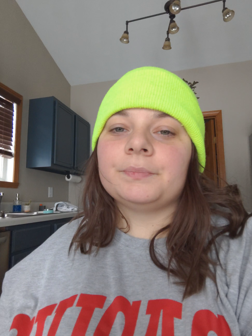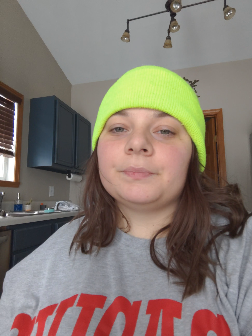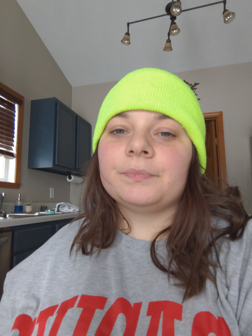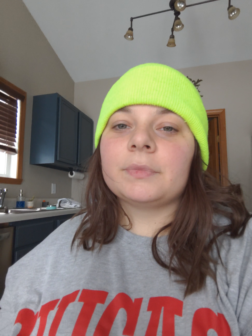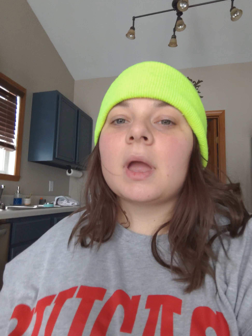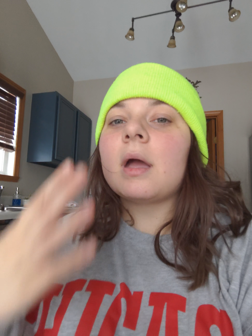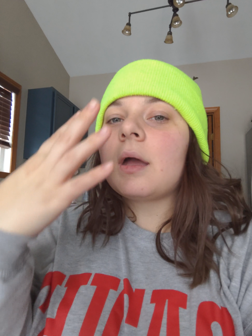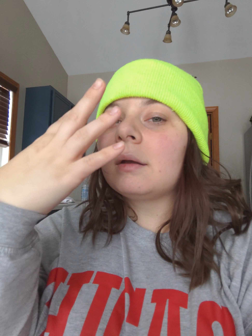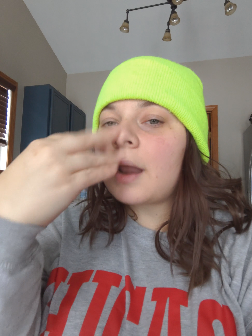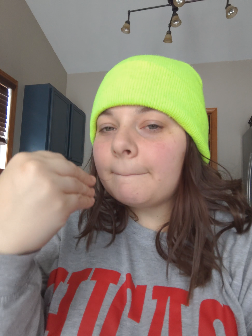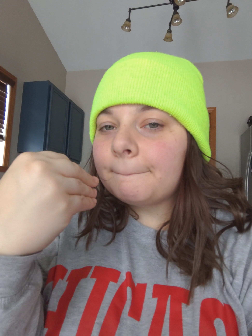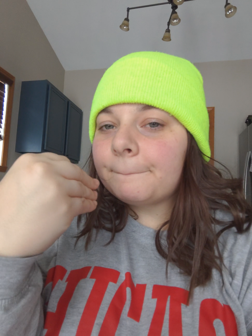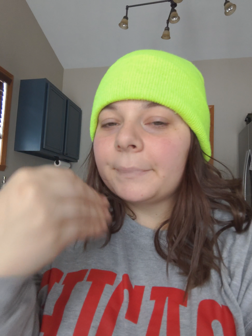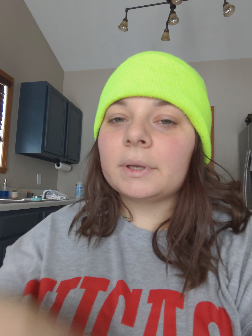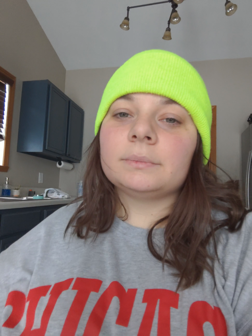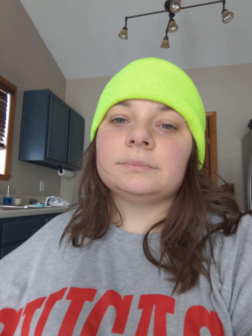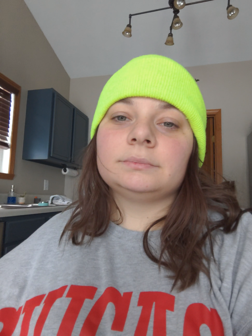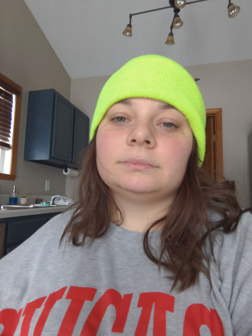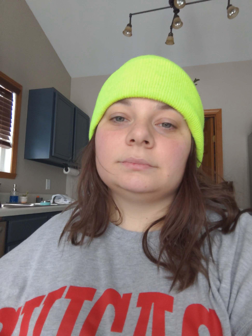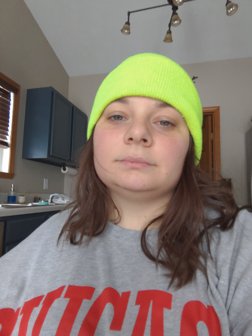nap